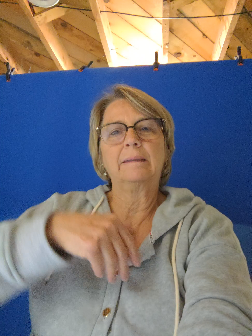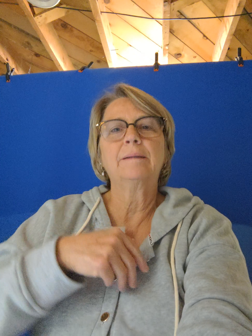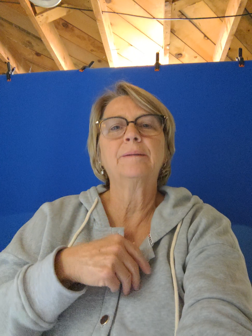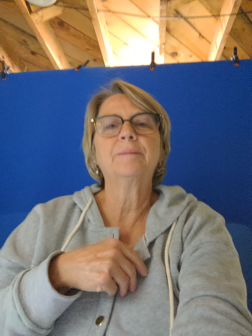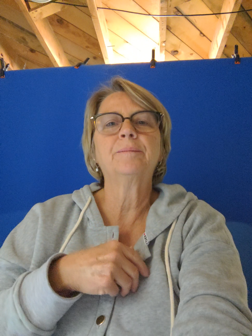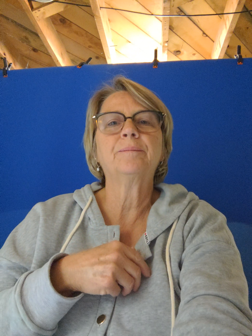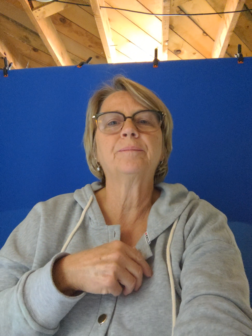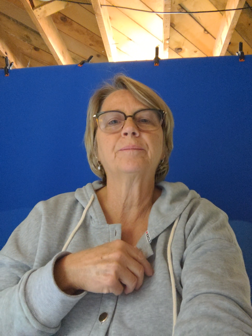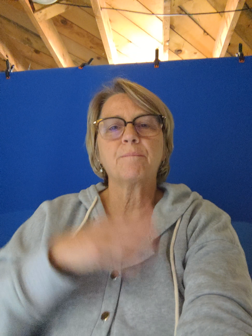night